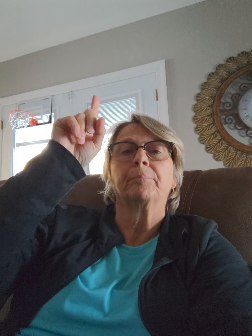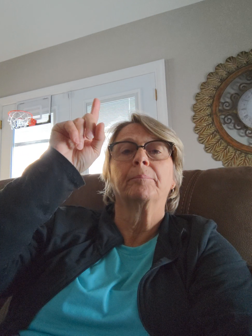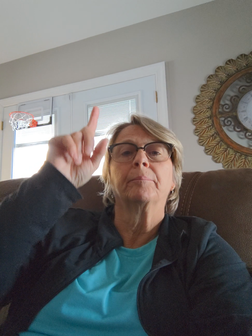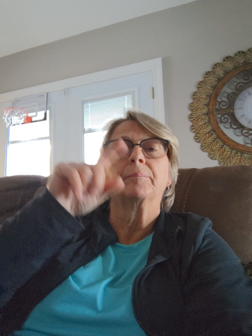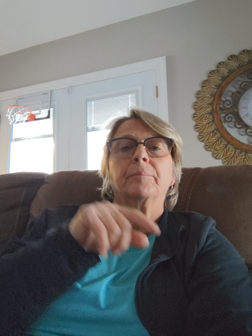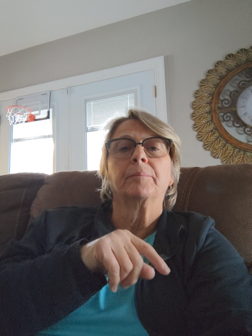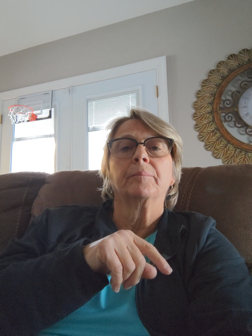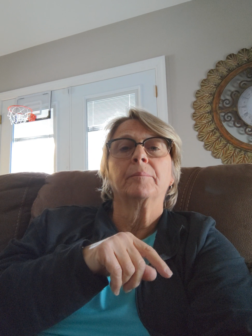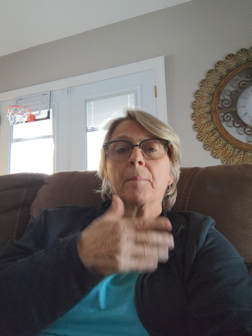up